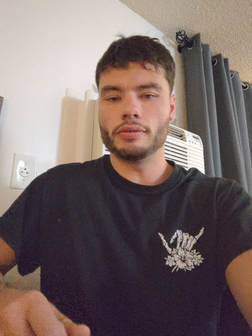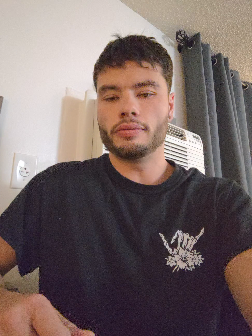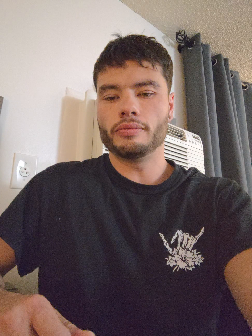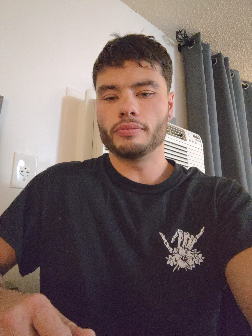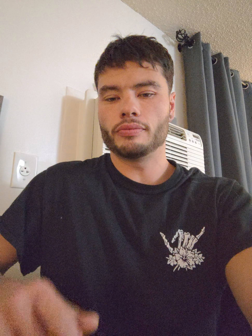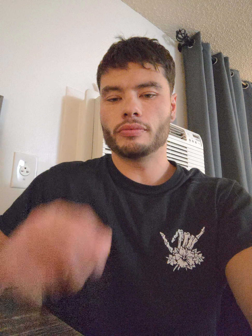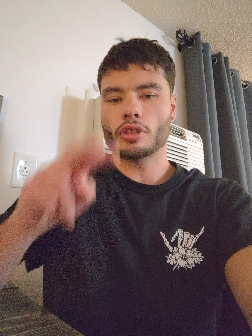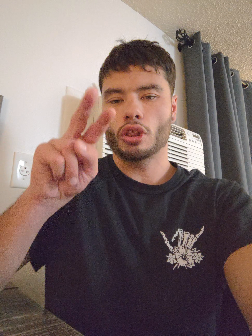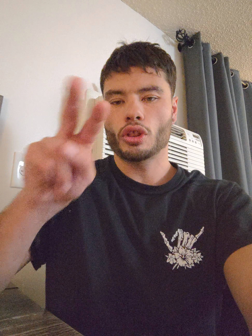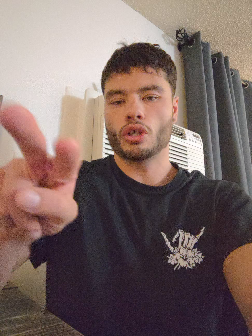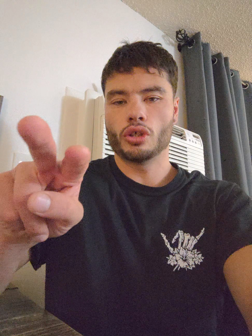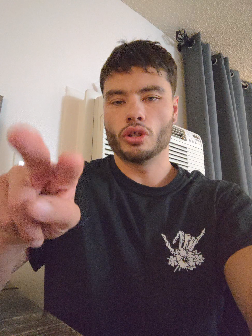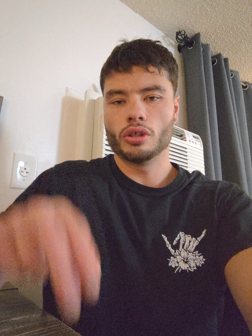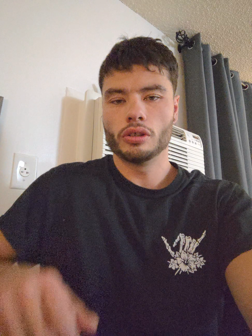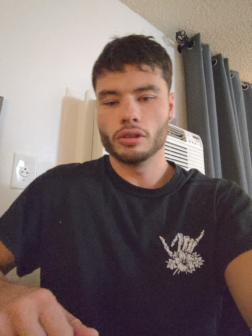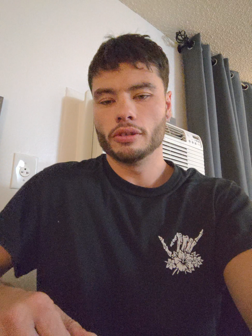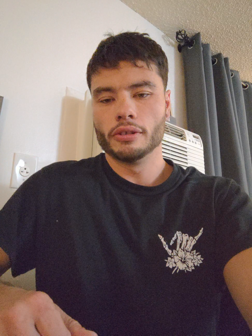look